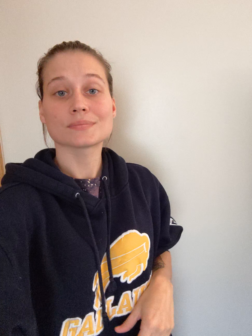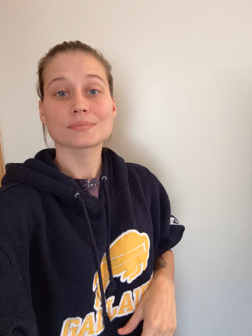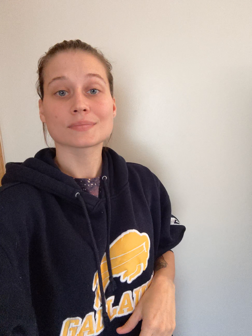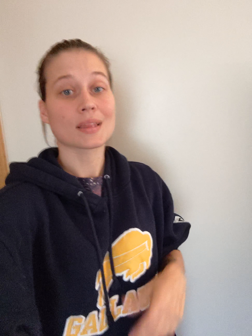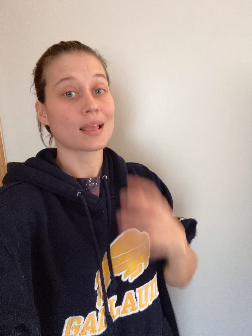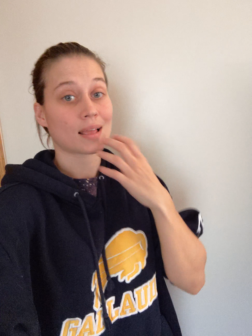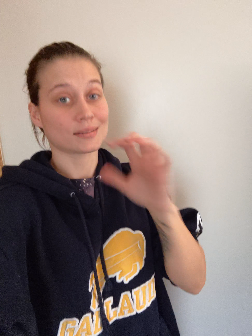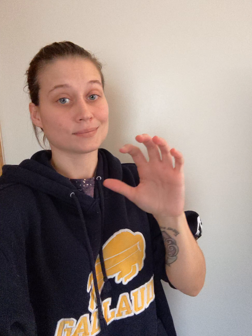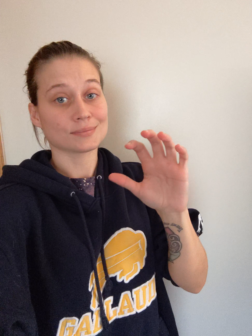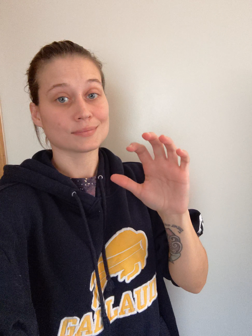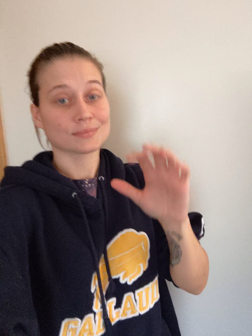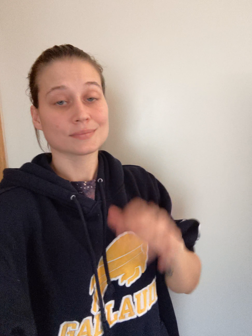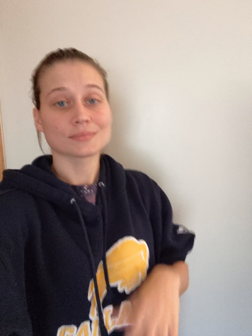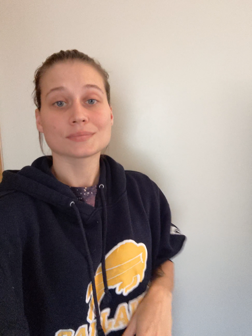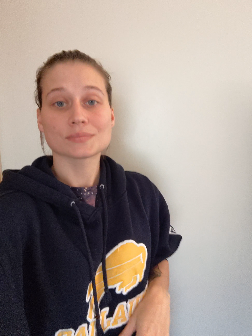hot